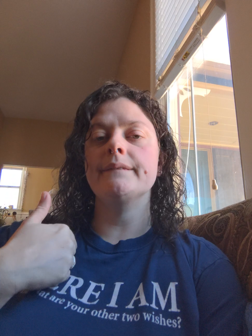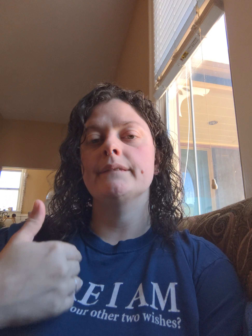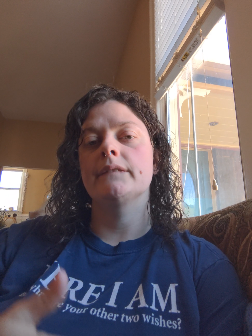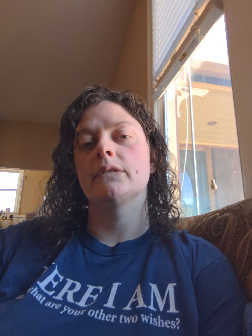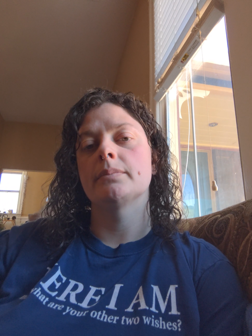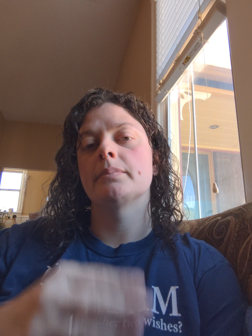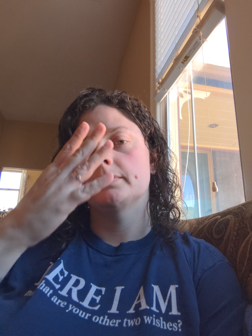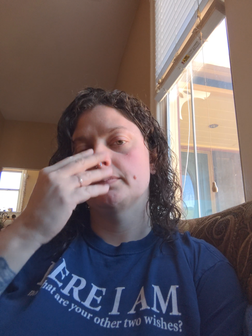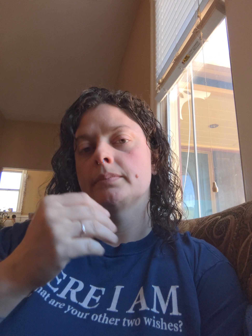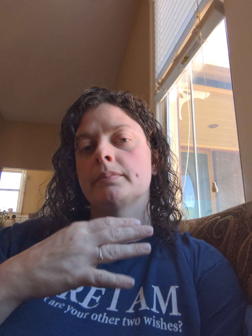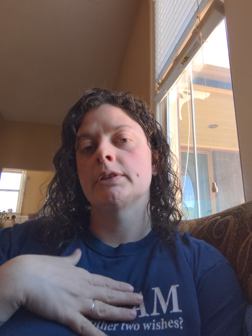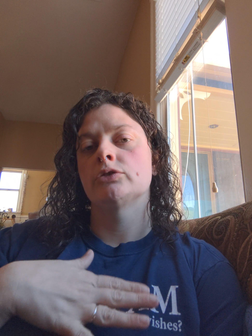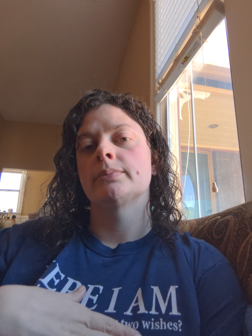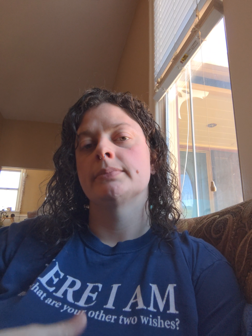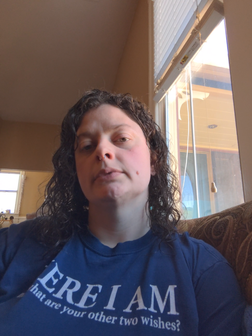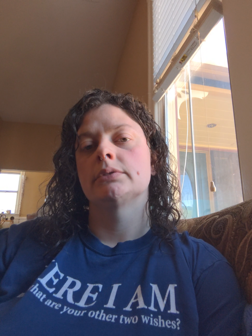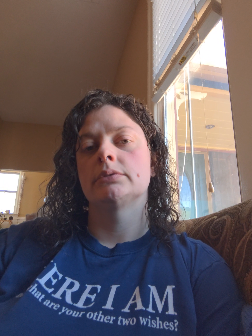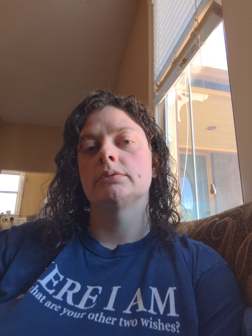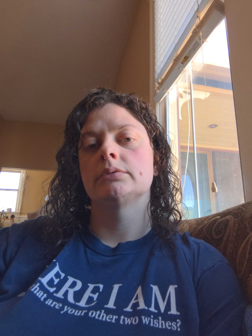pajamas